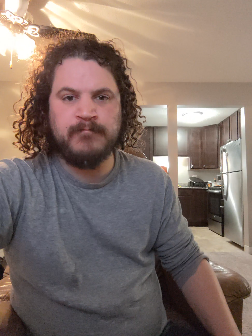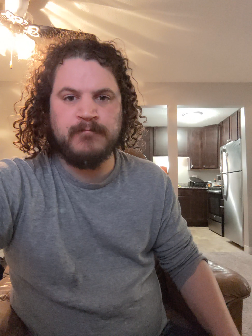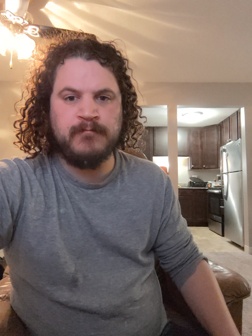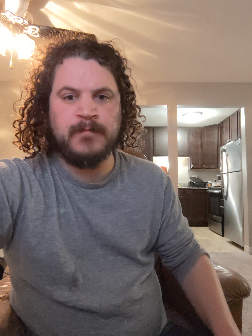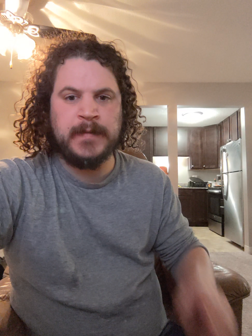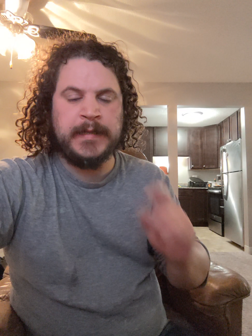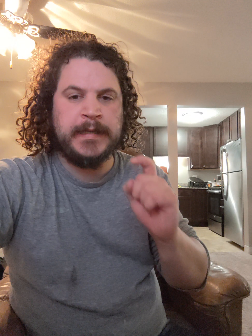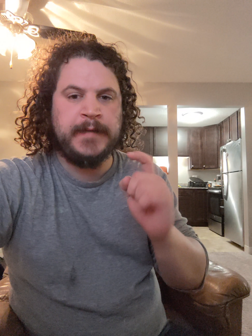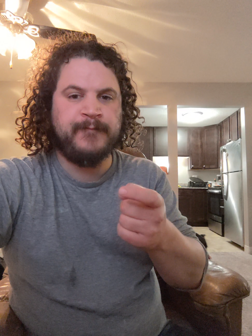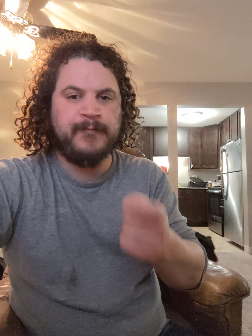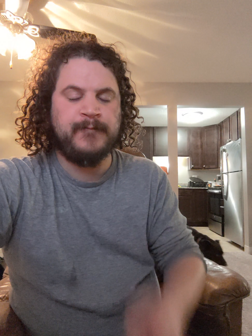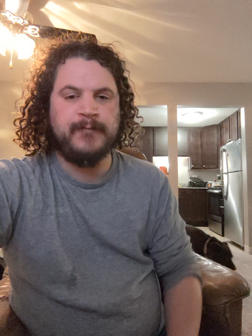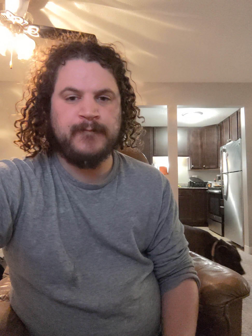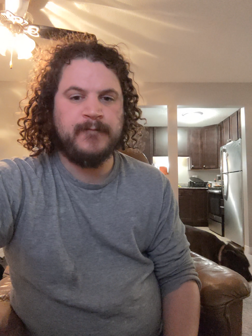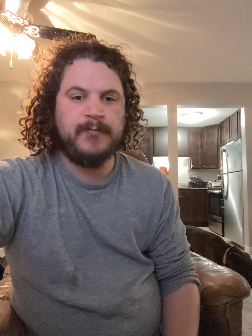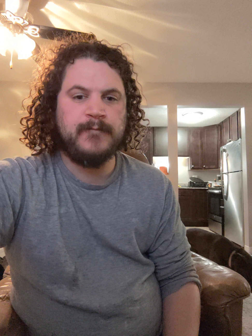gift